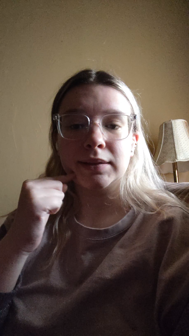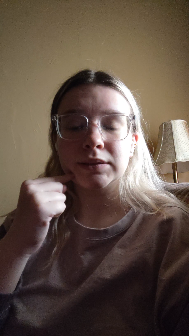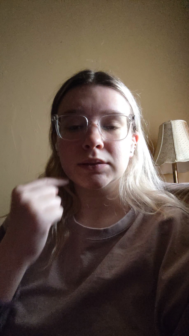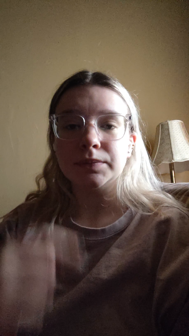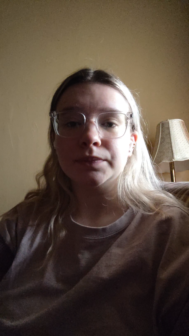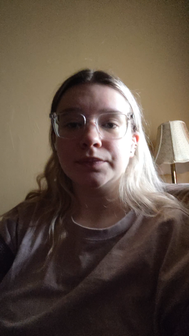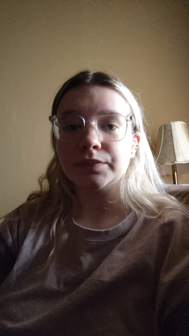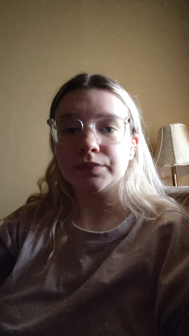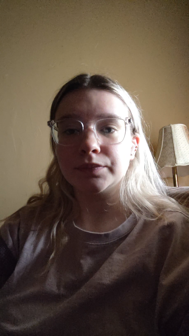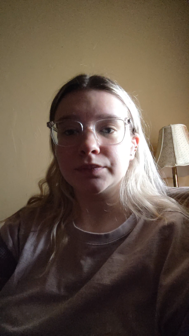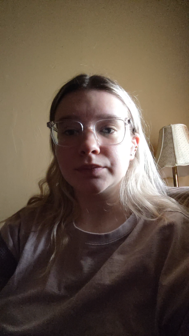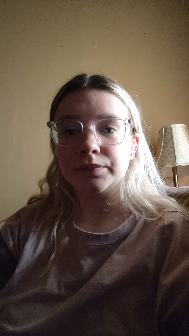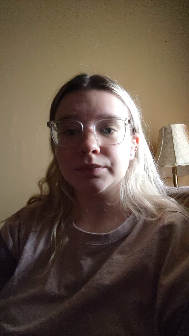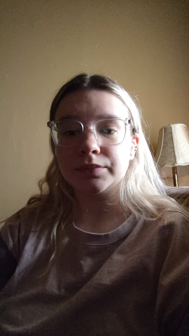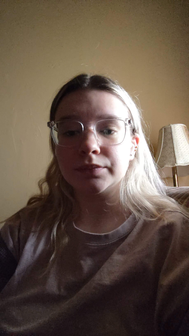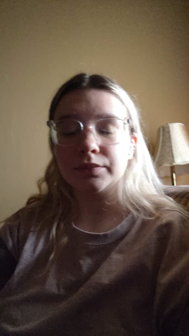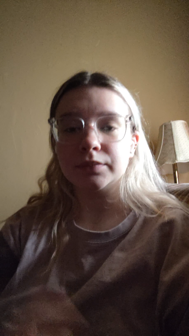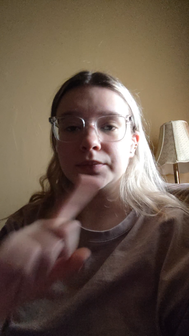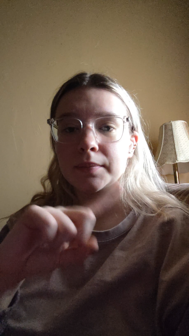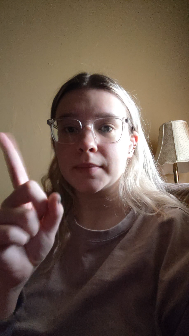but